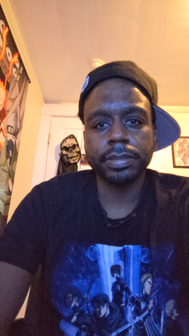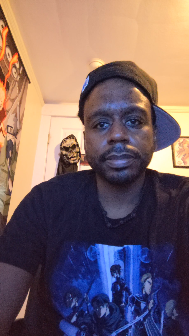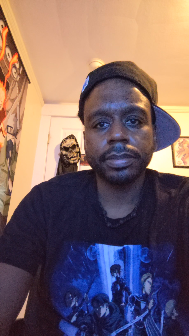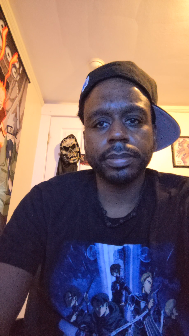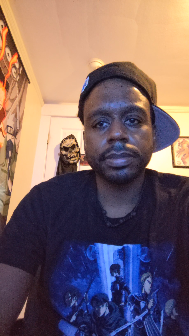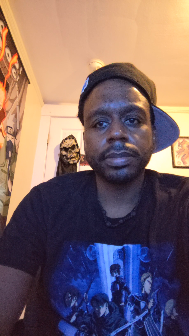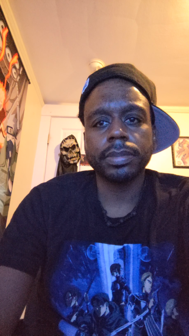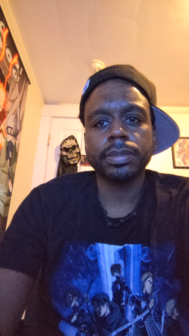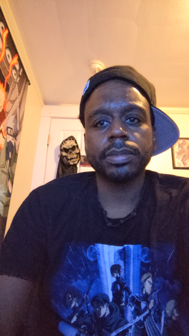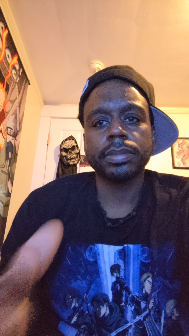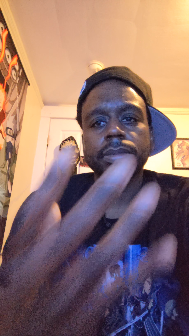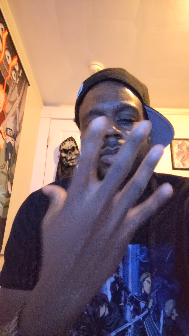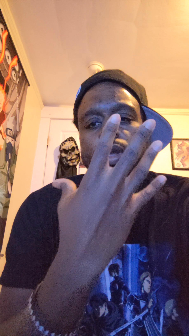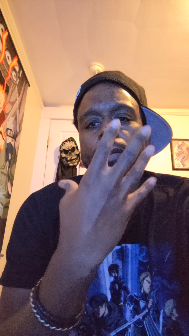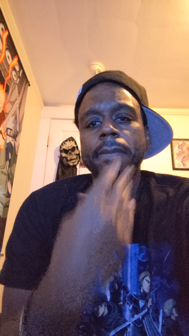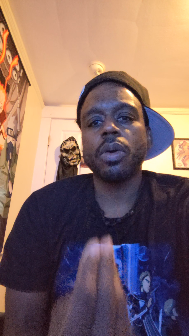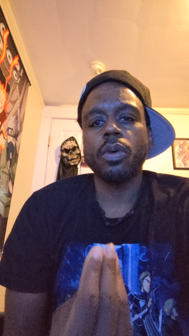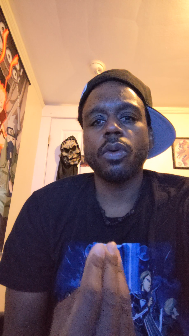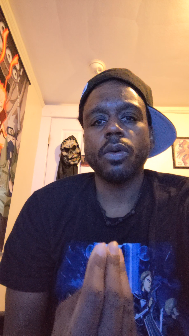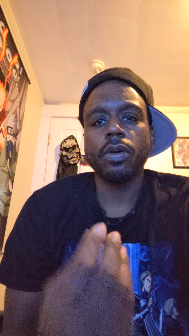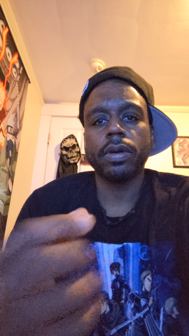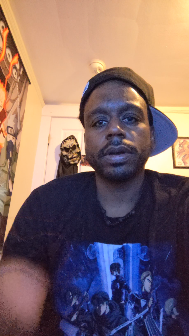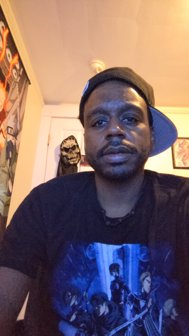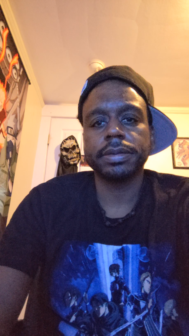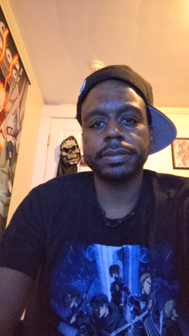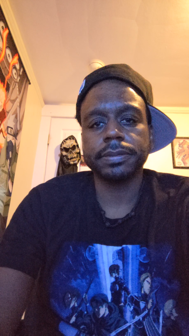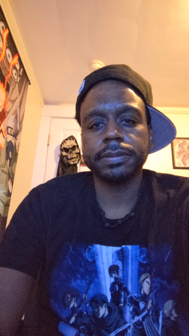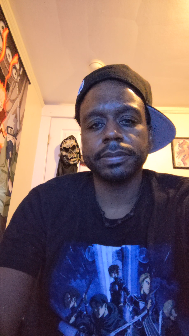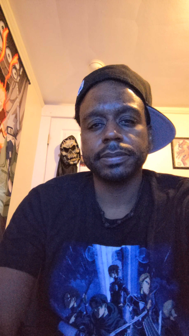poor